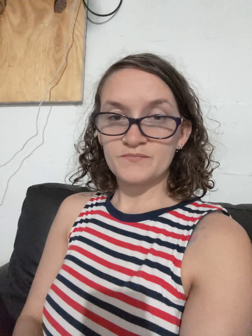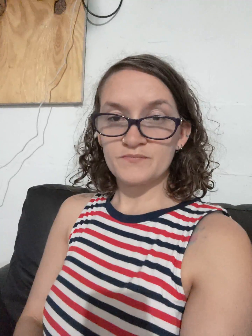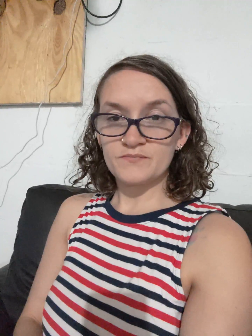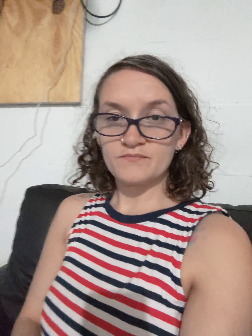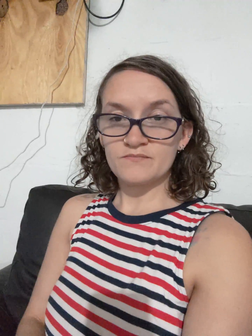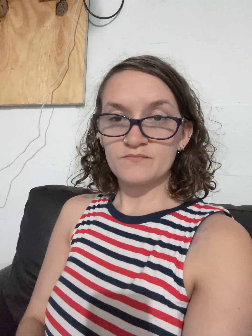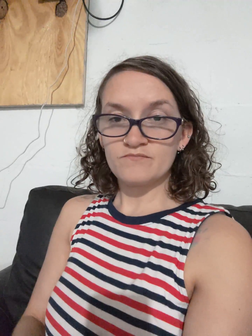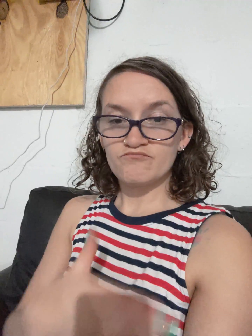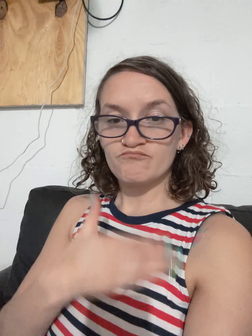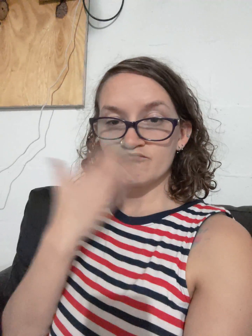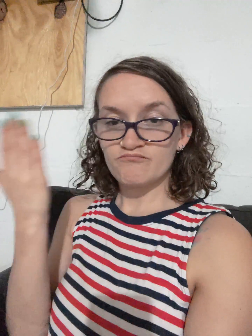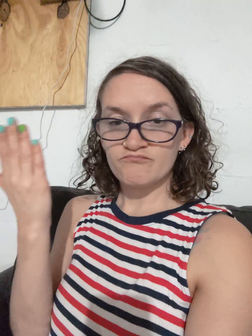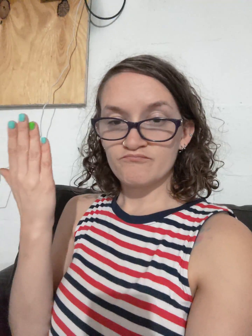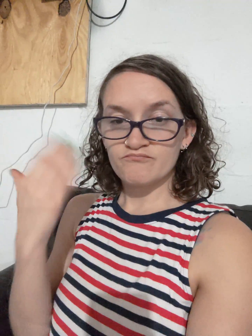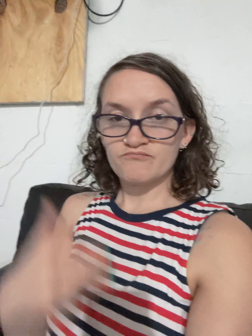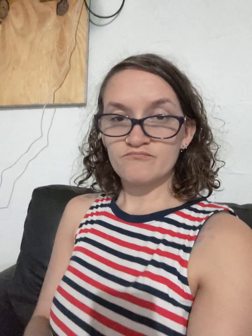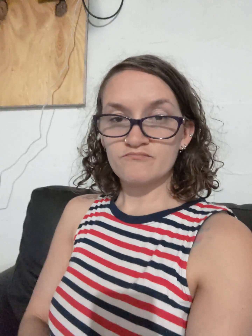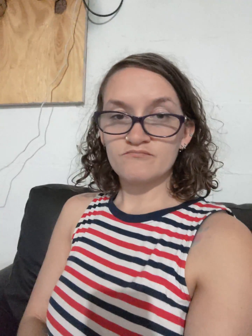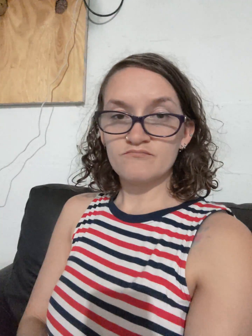all gone